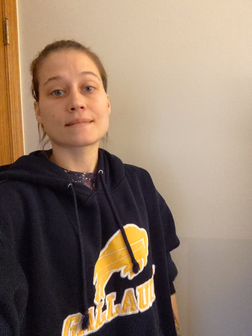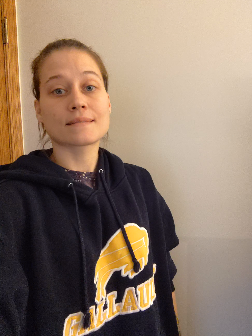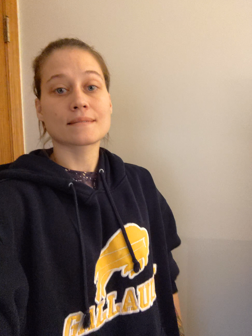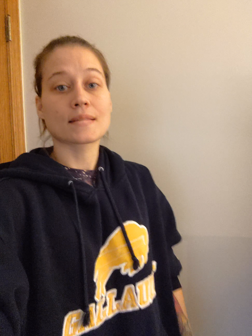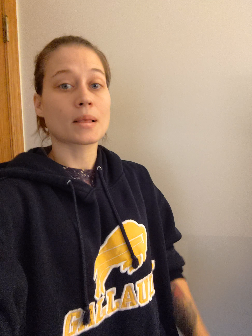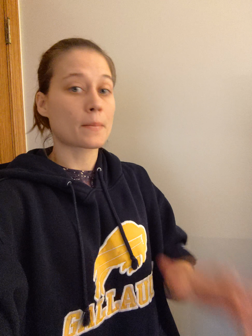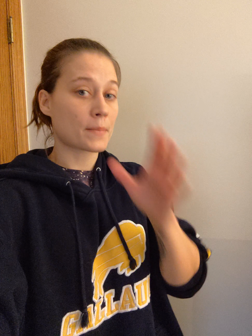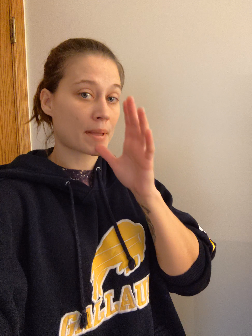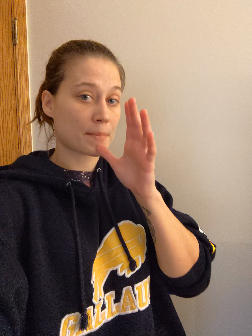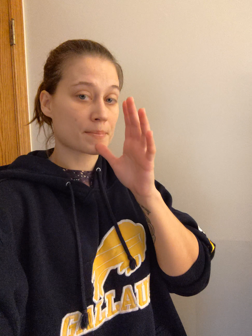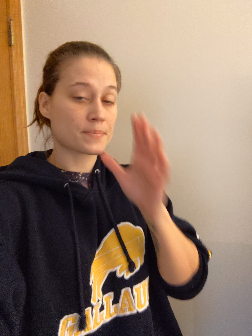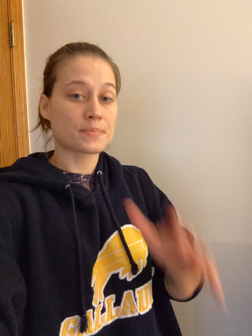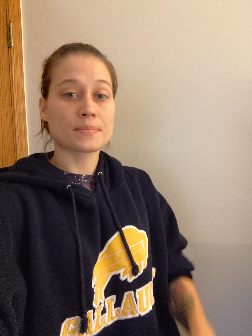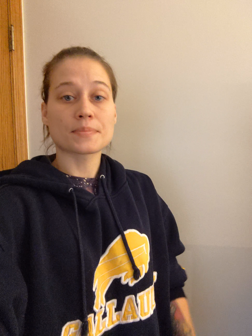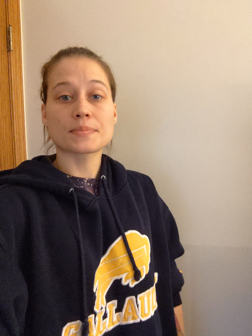mom